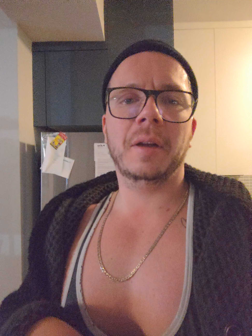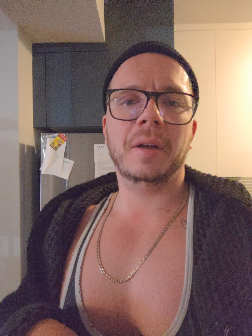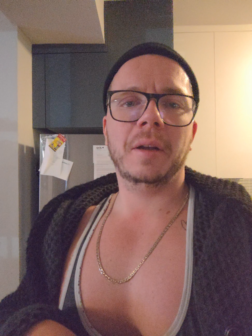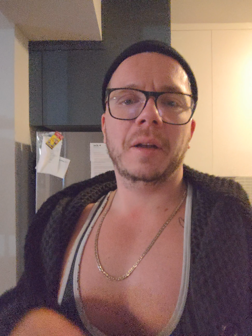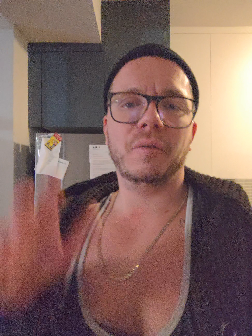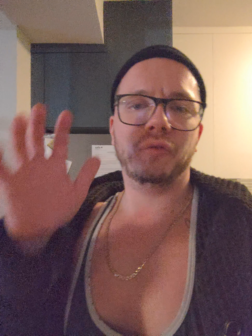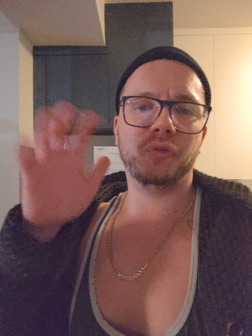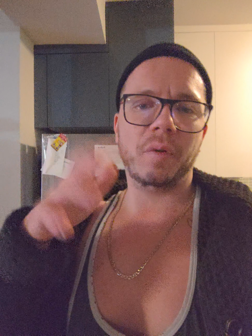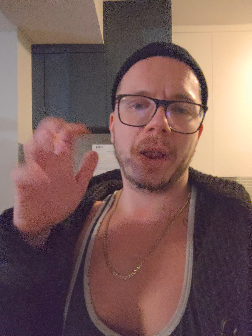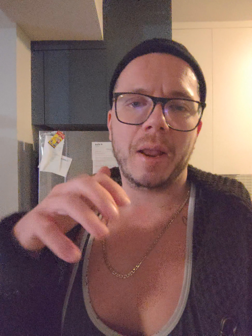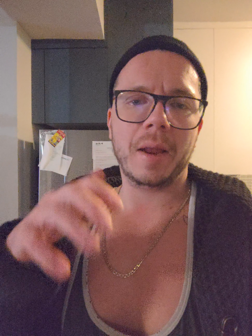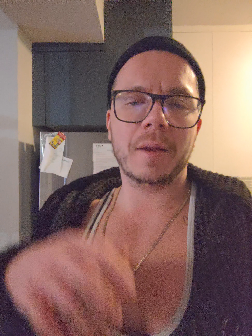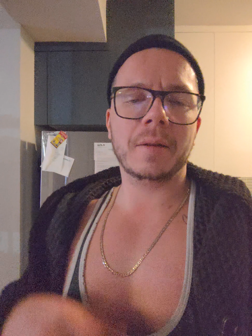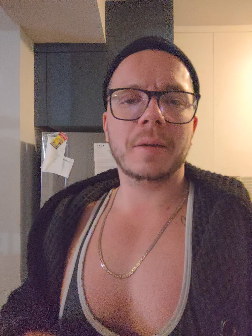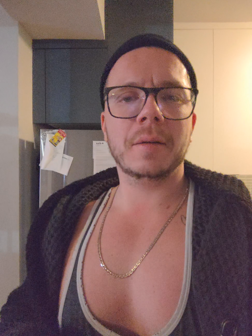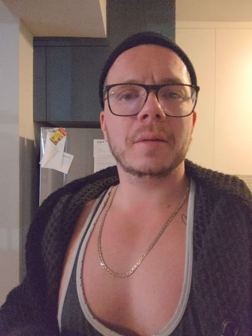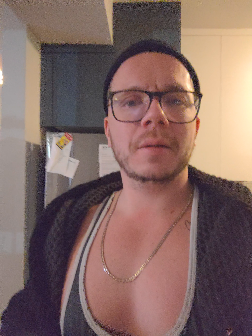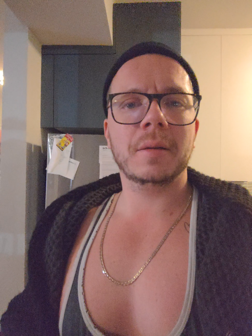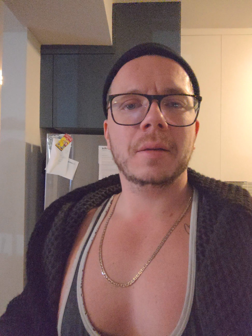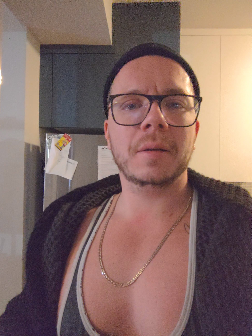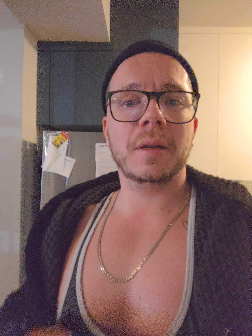rain